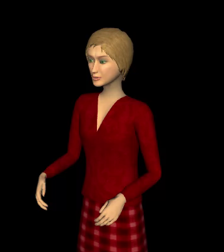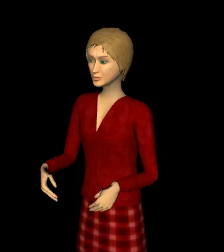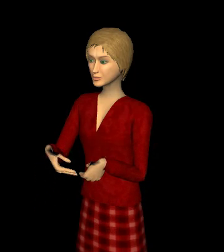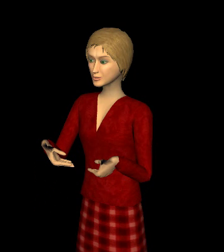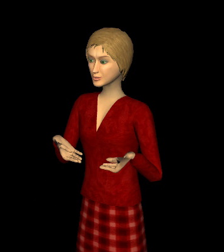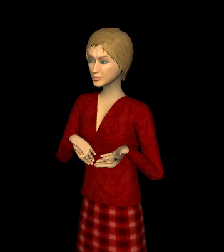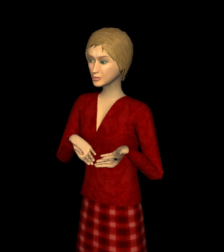طبق